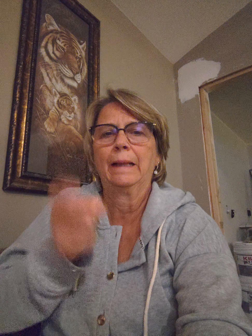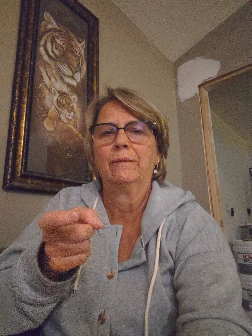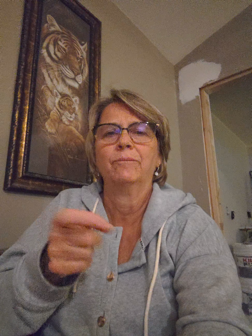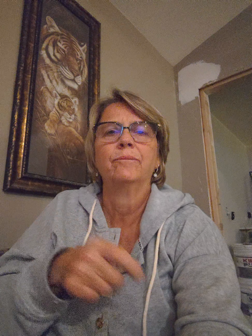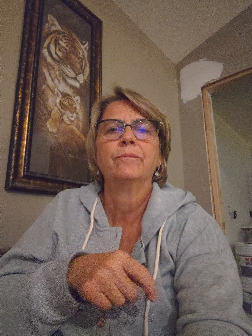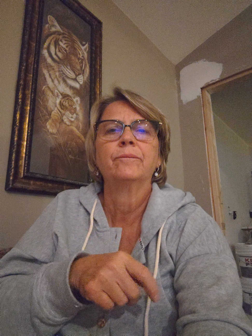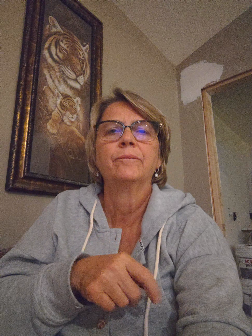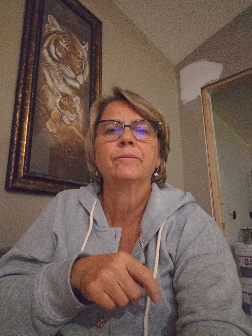gift